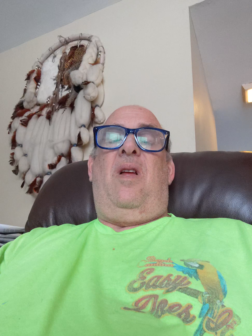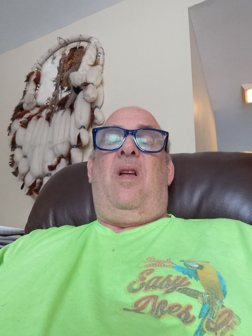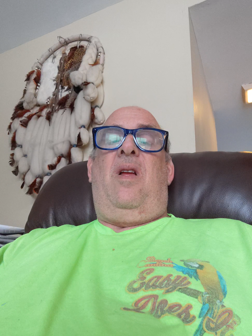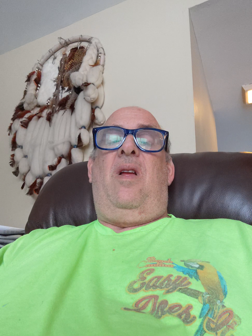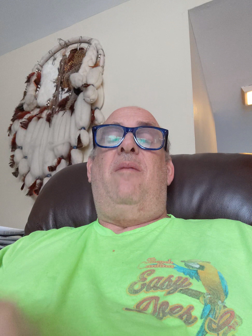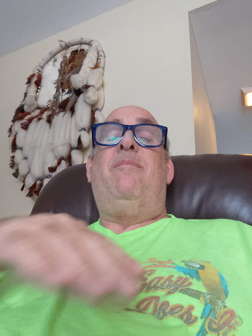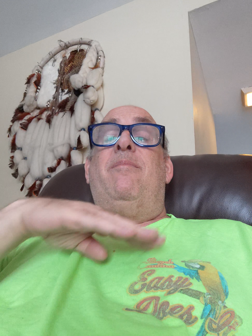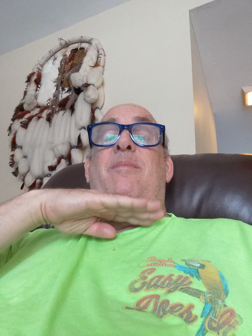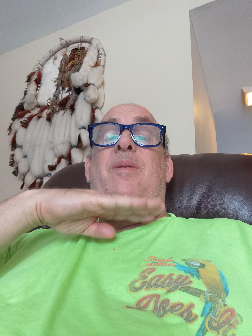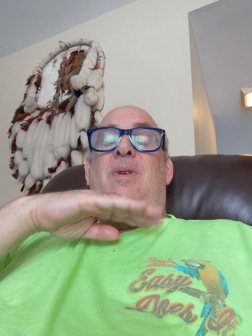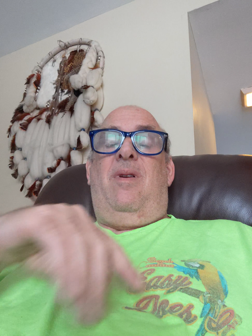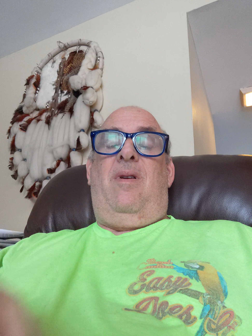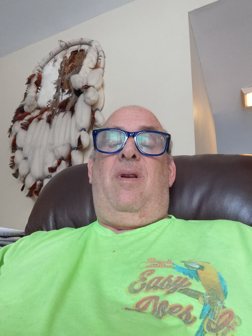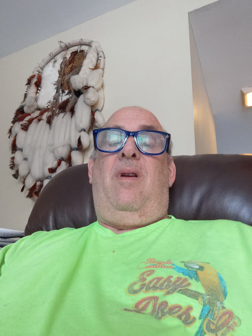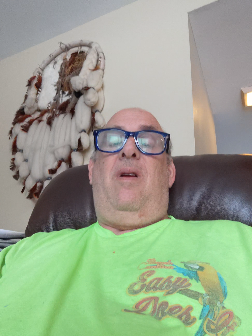pig